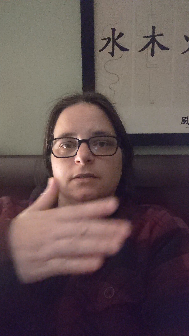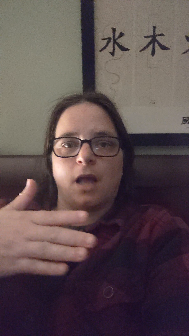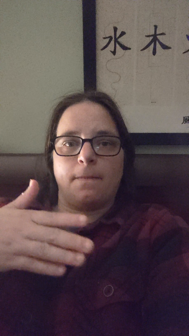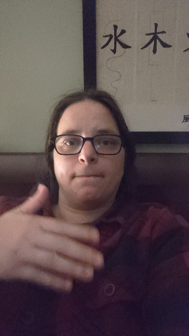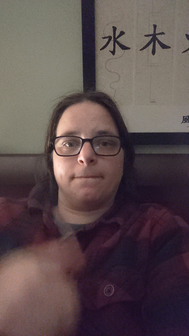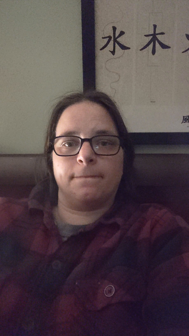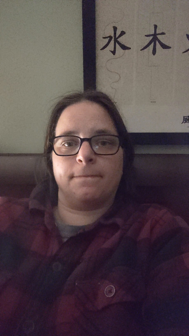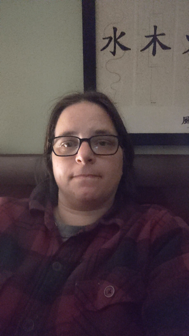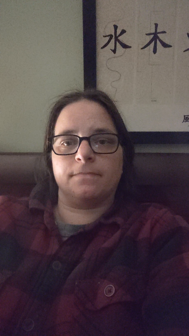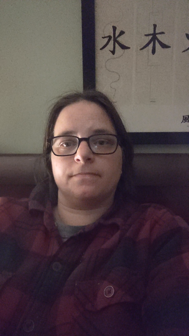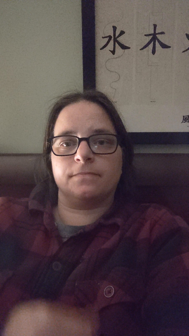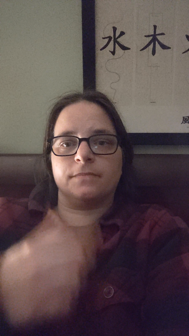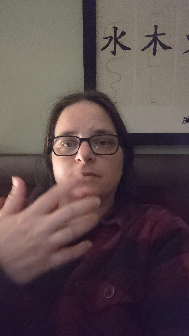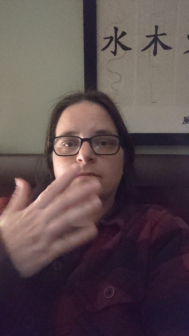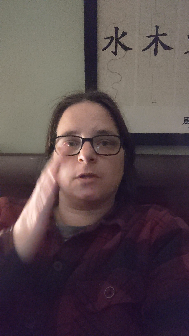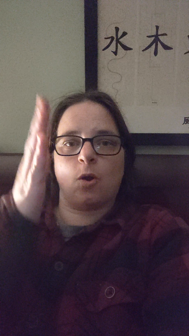over